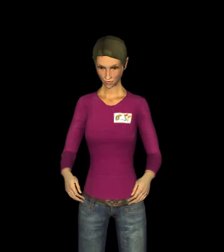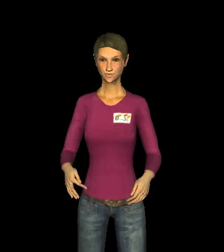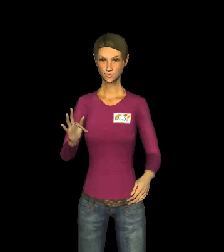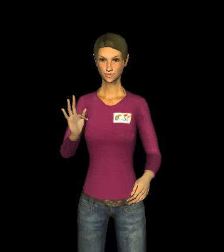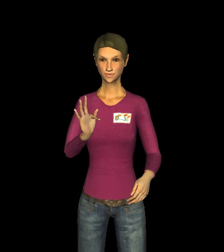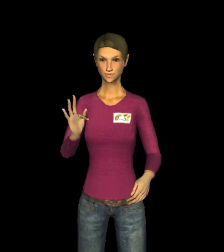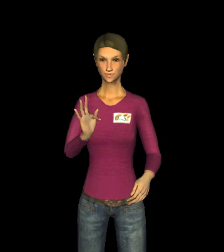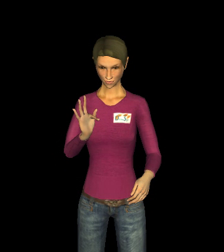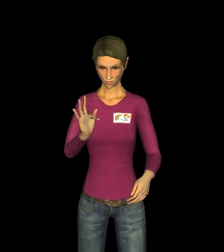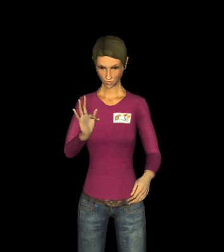أخ